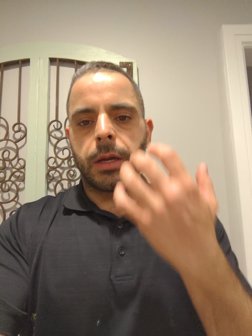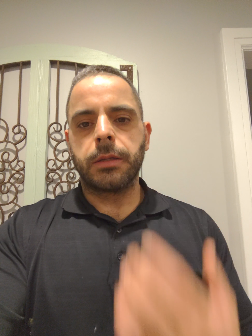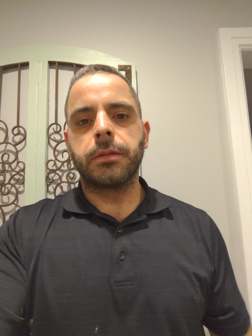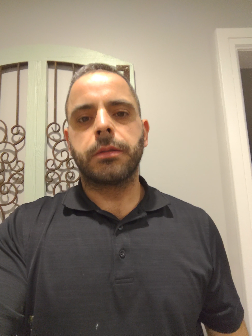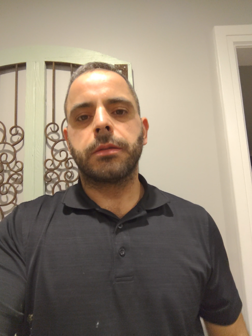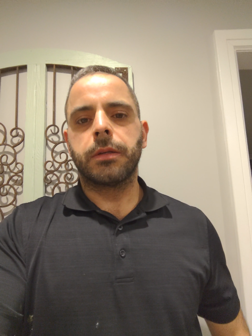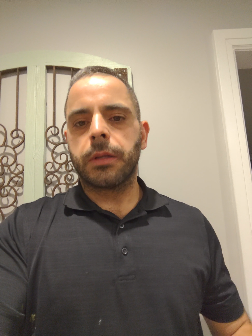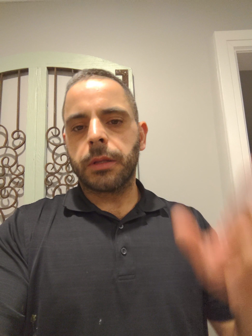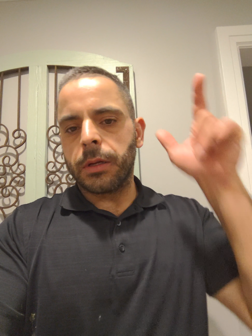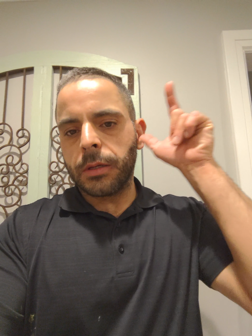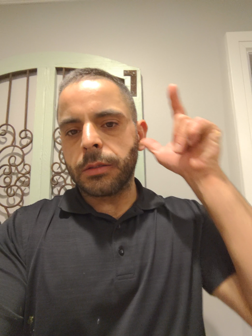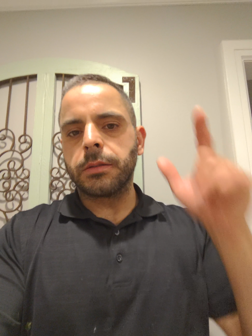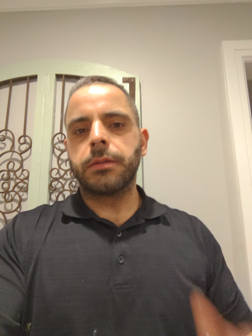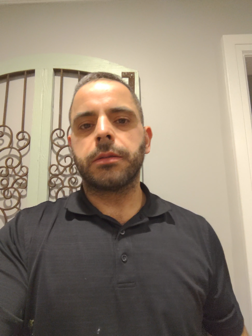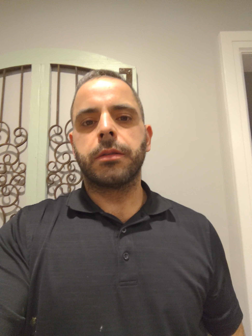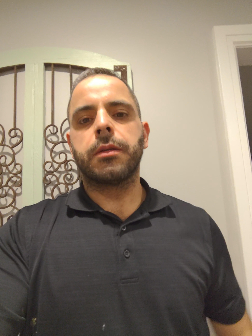listen